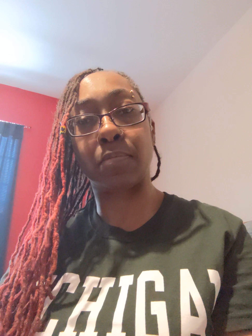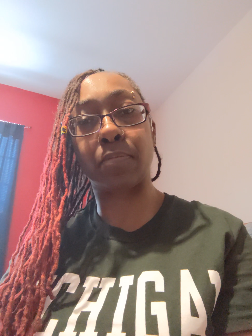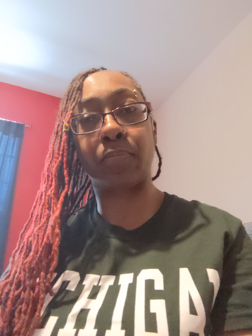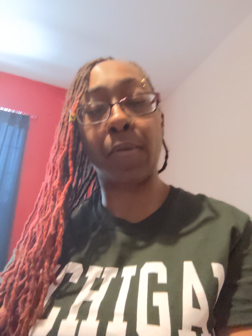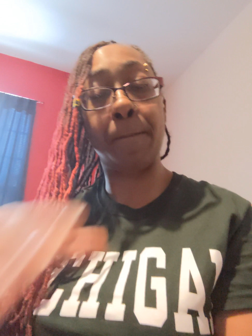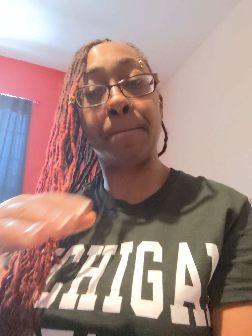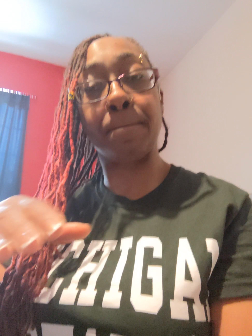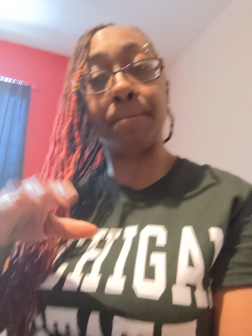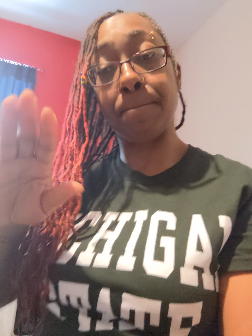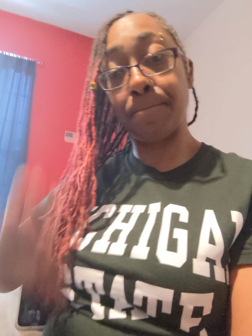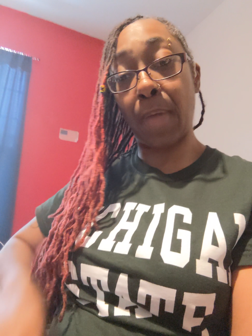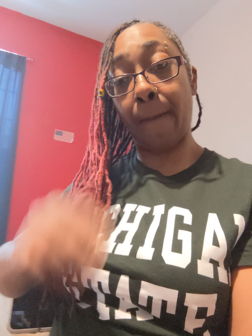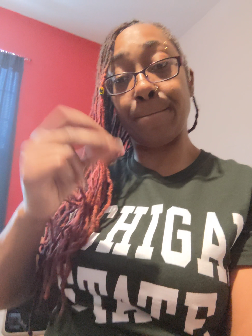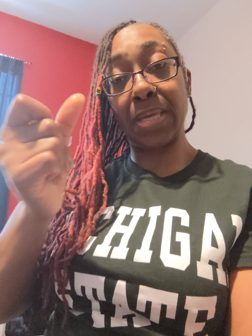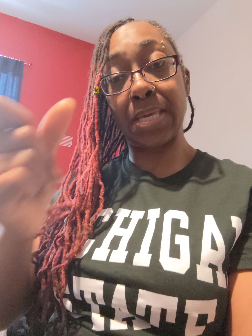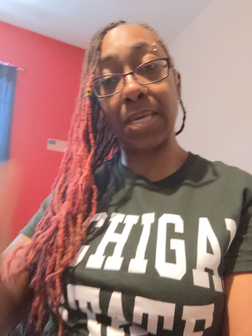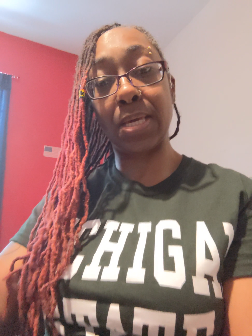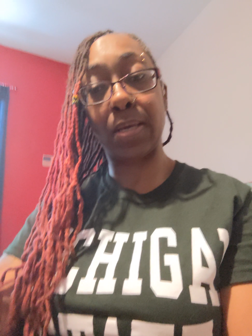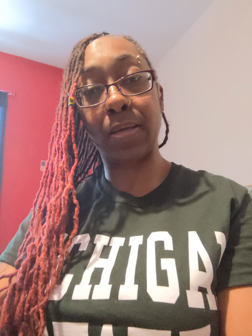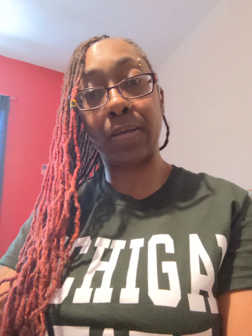puppy